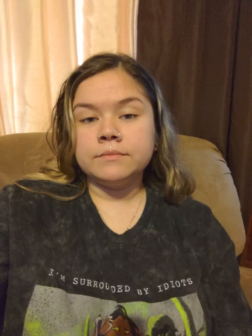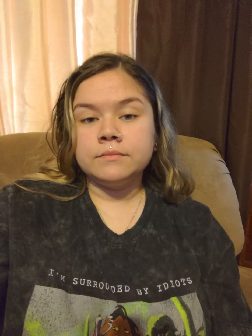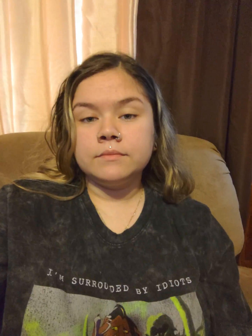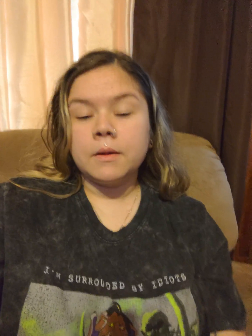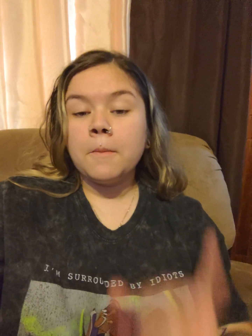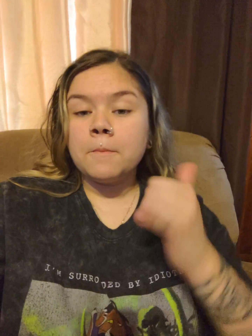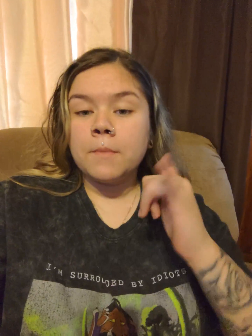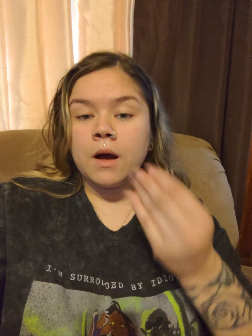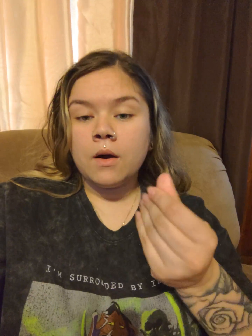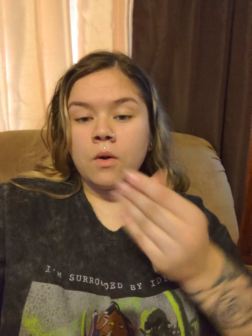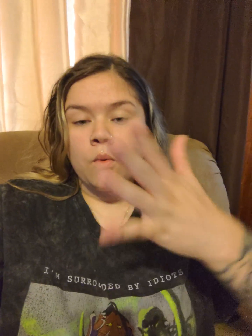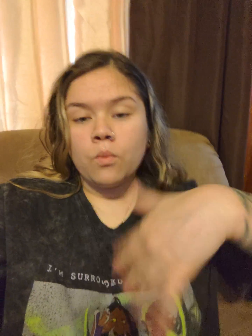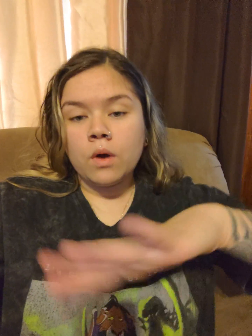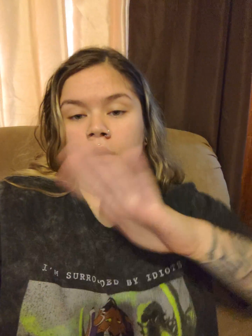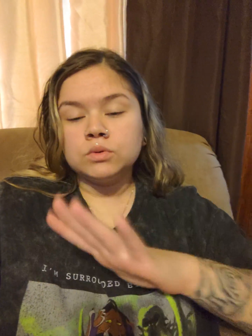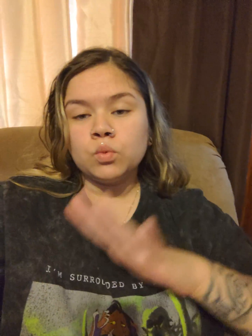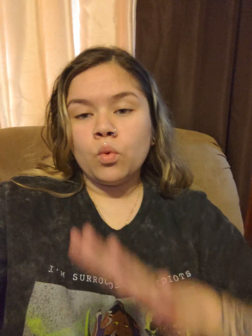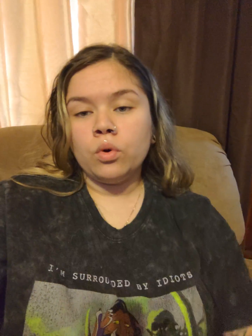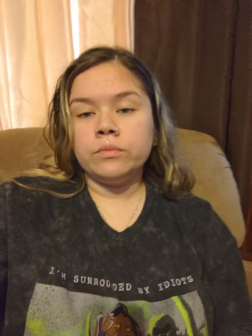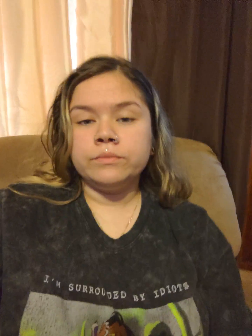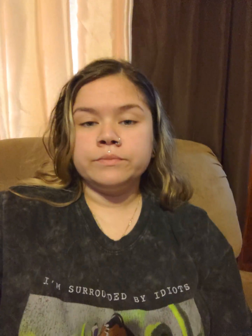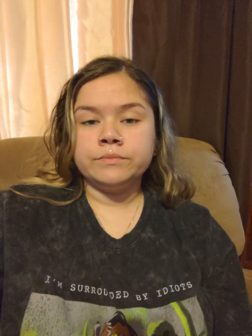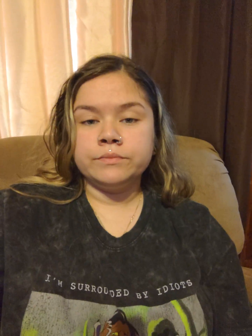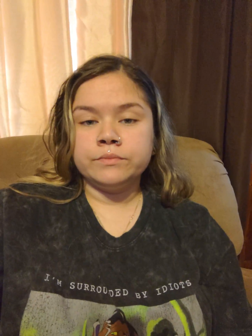playground